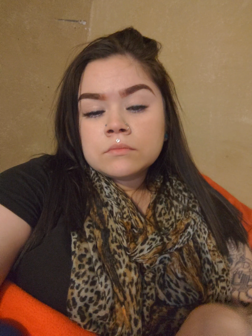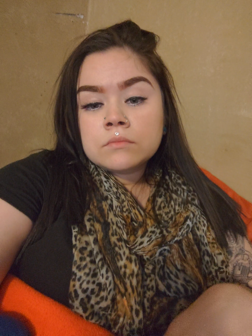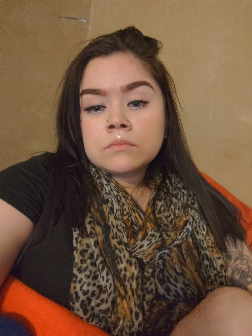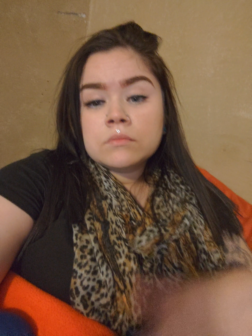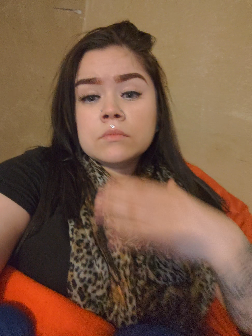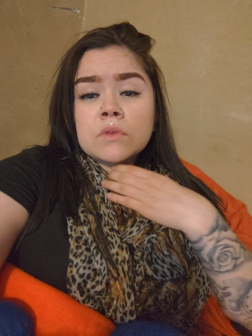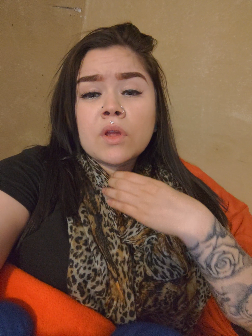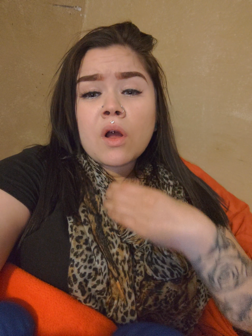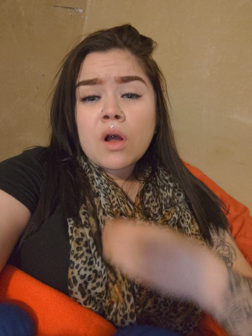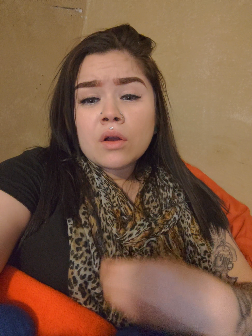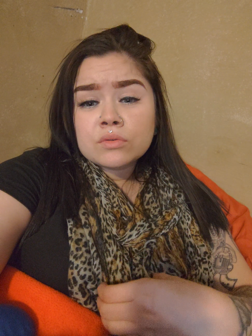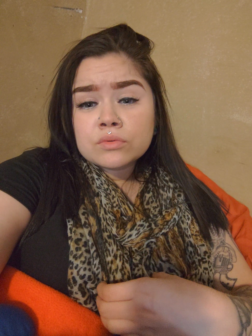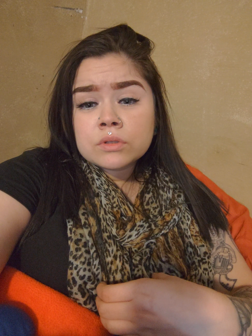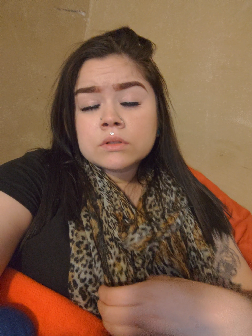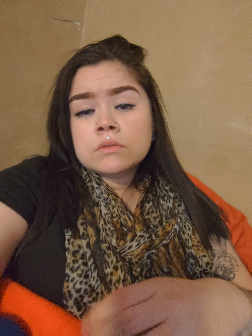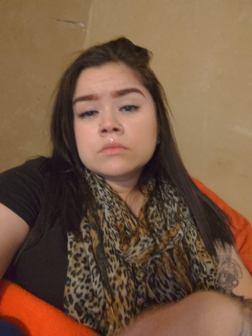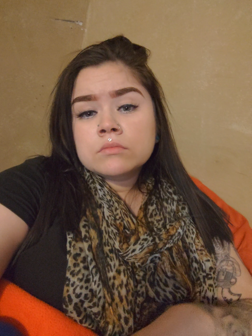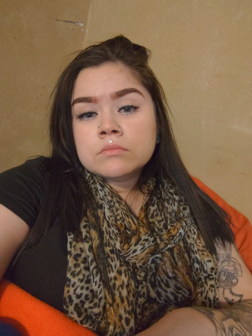hungry